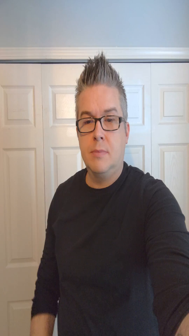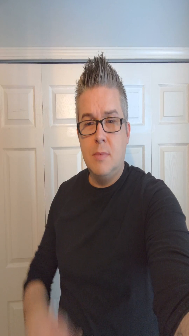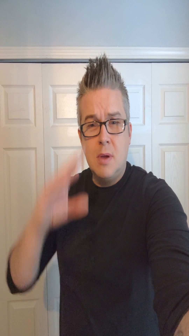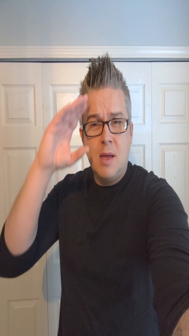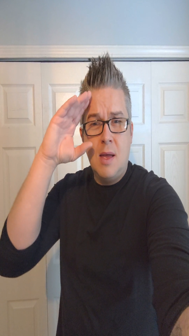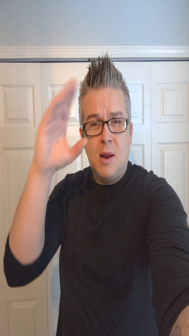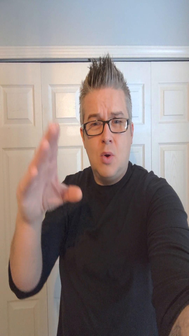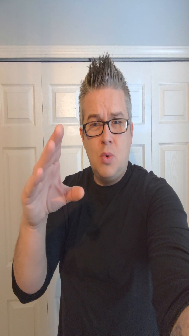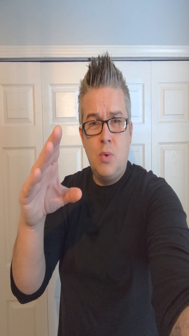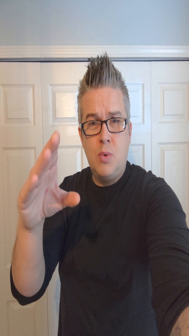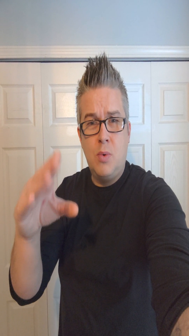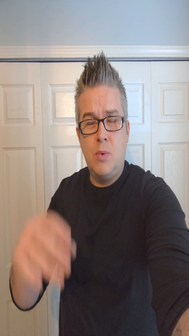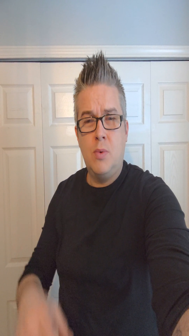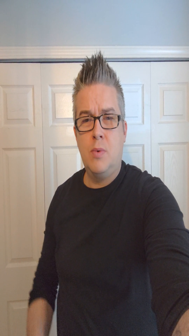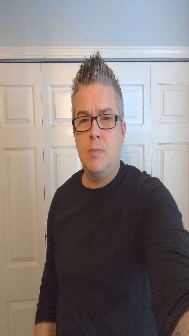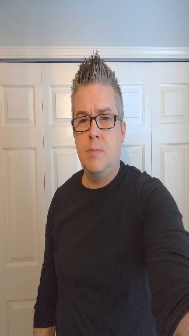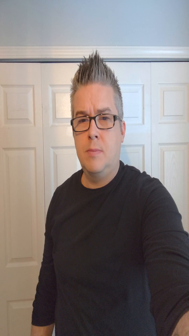hello